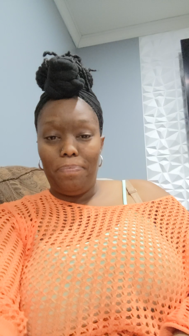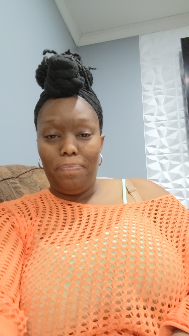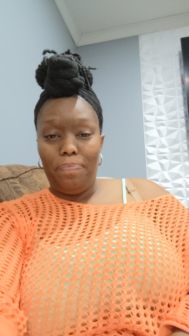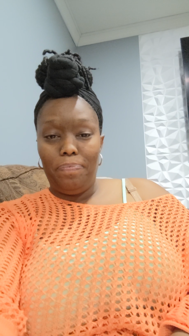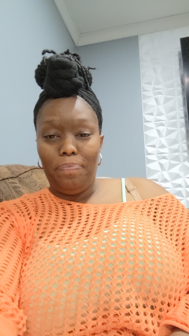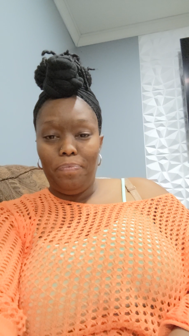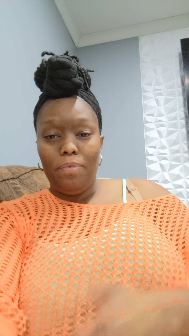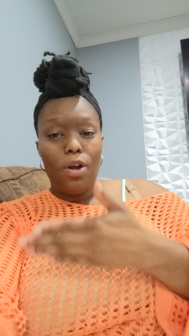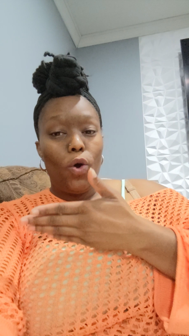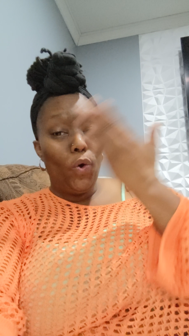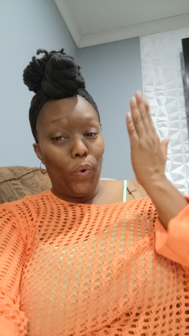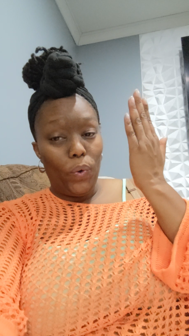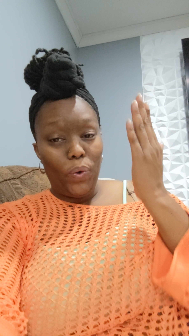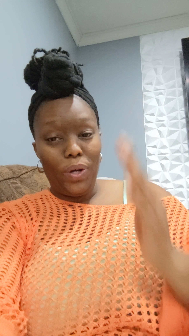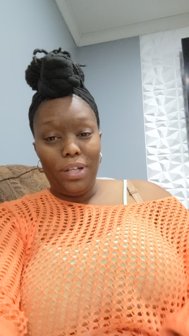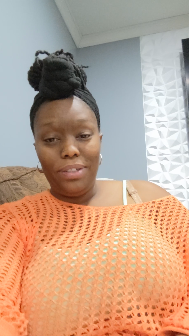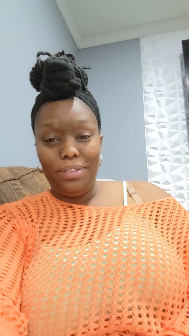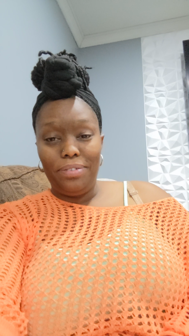all gone